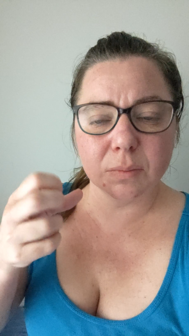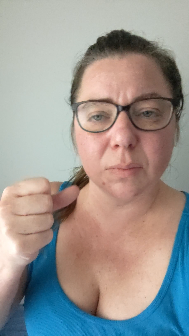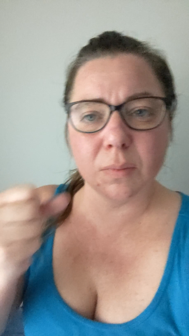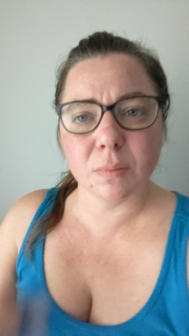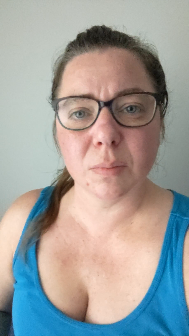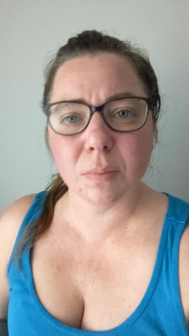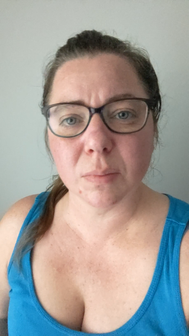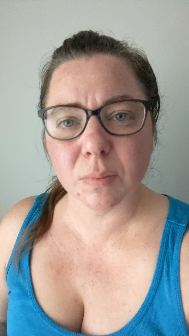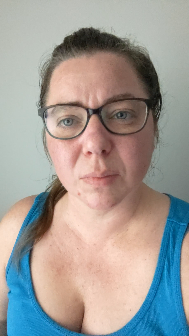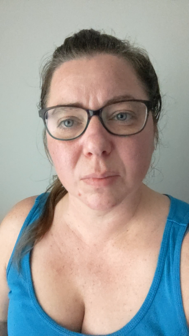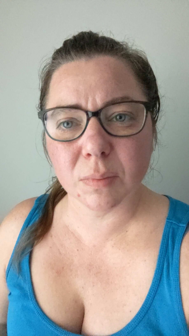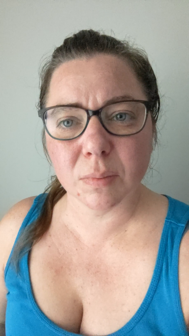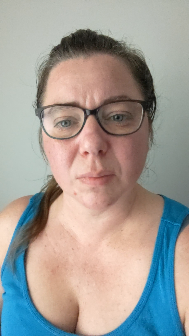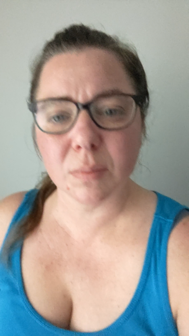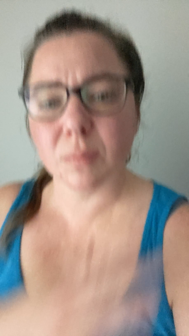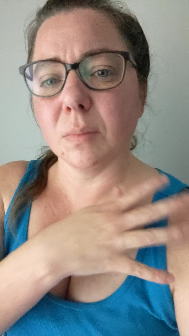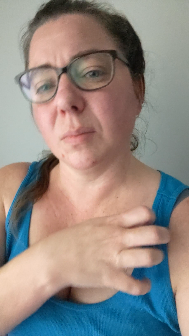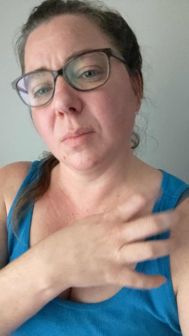bear